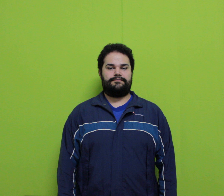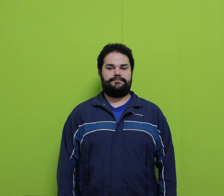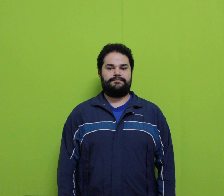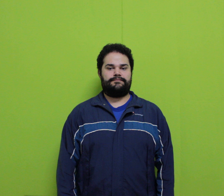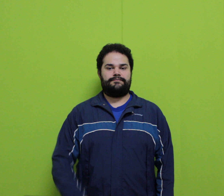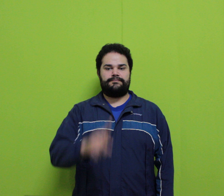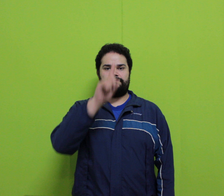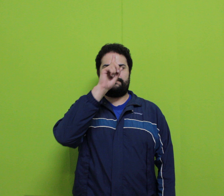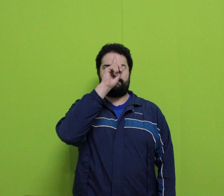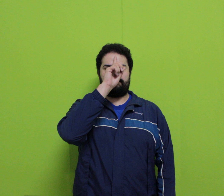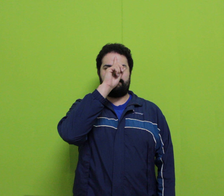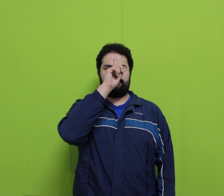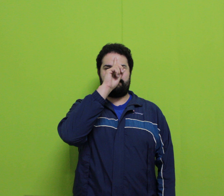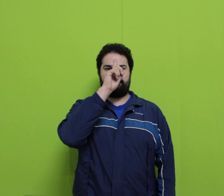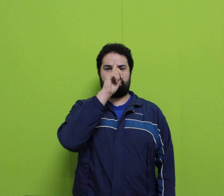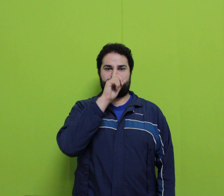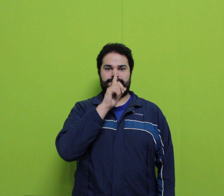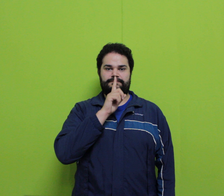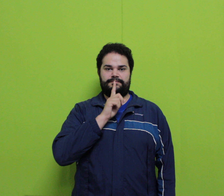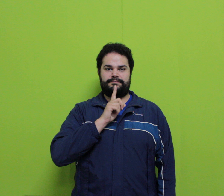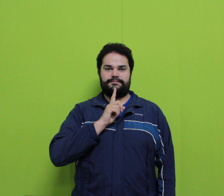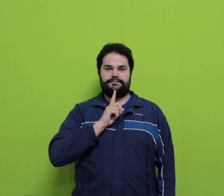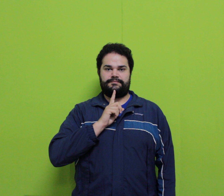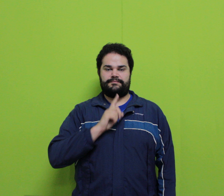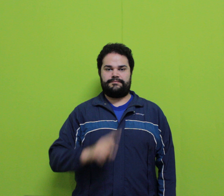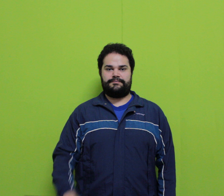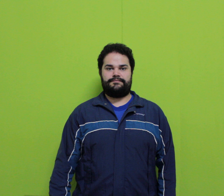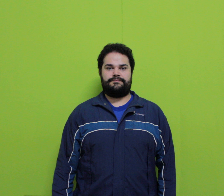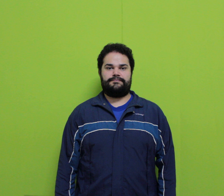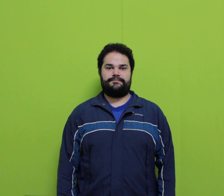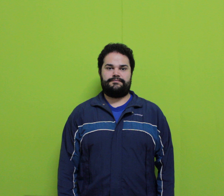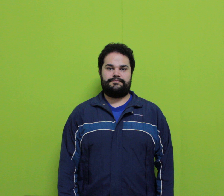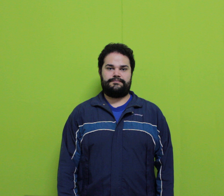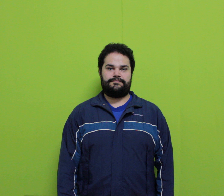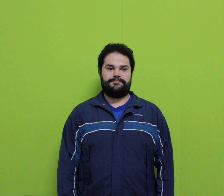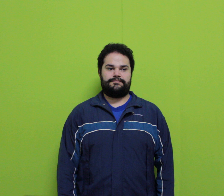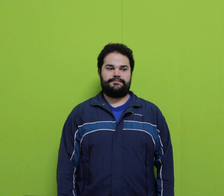amarelo